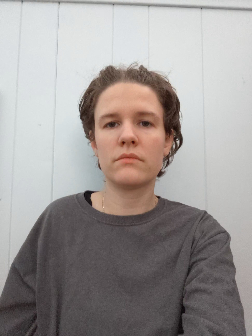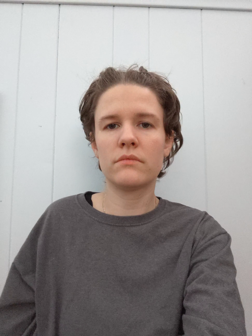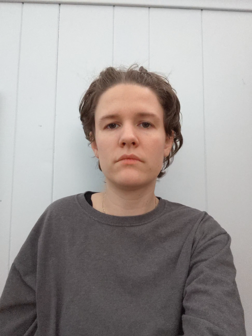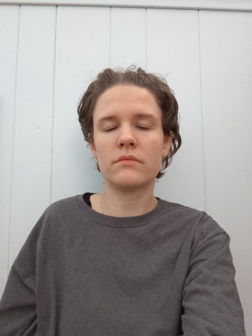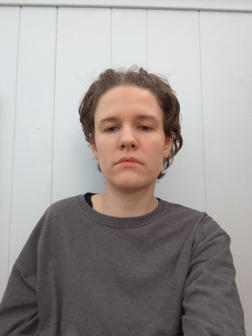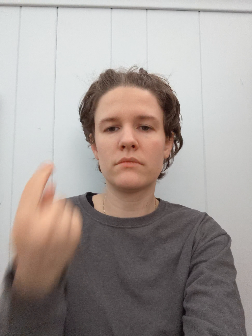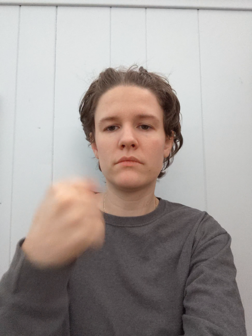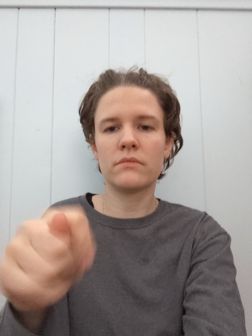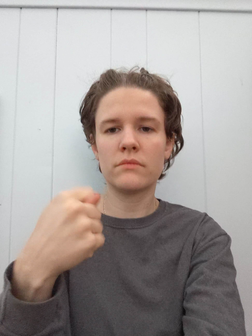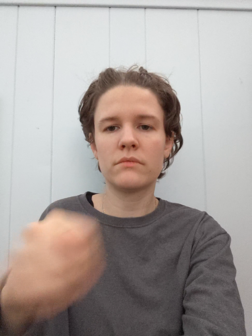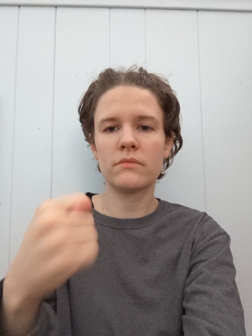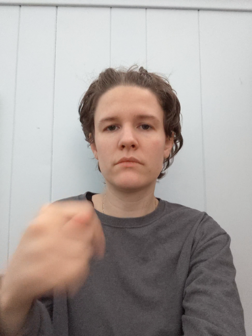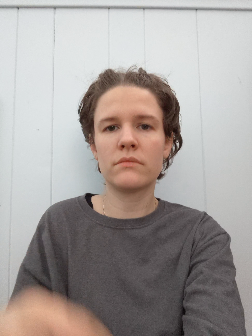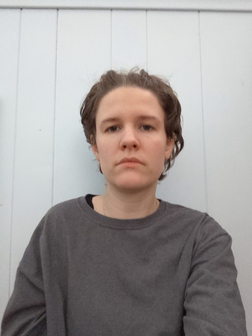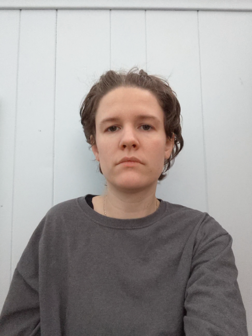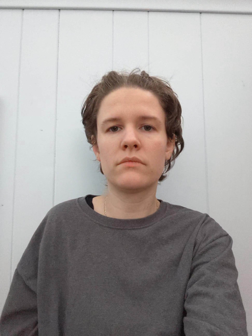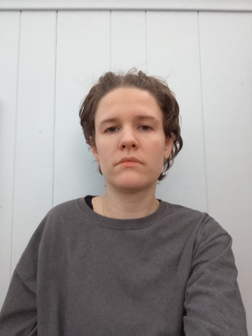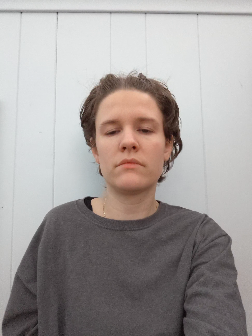toy